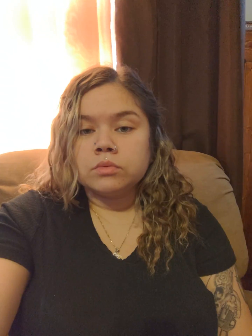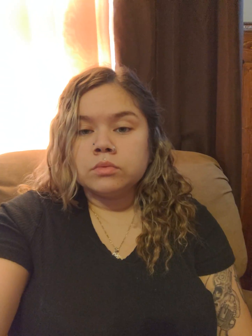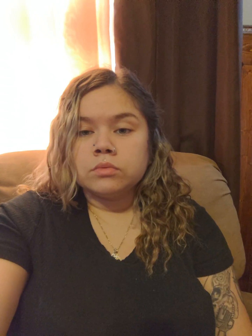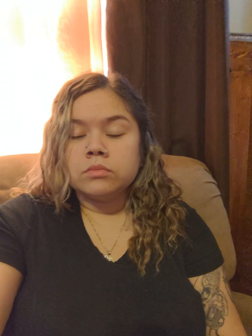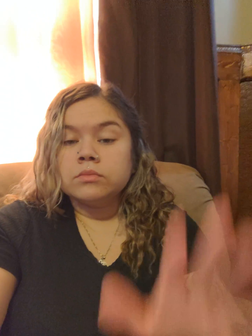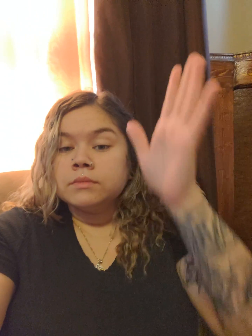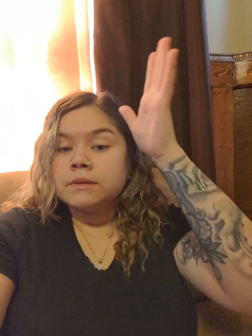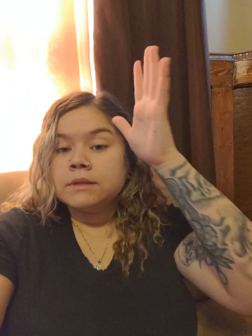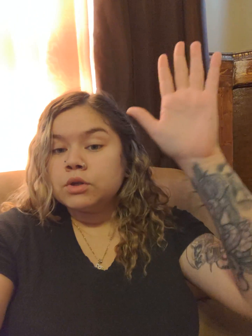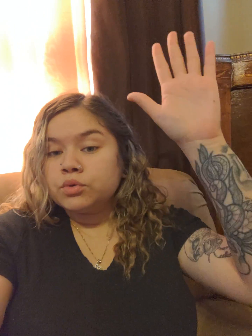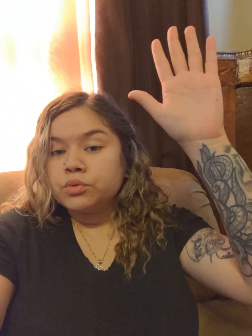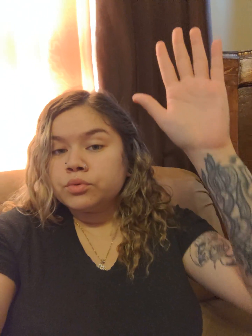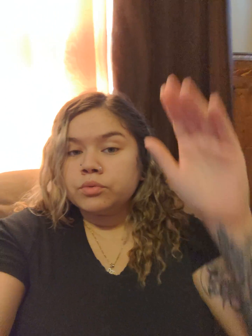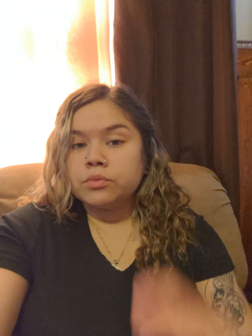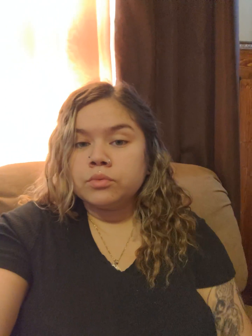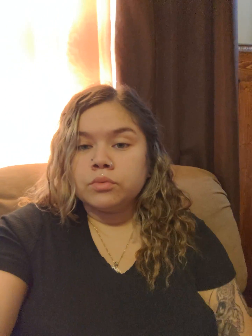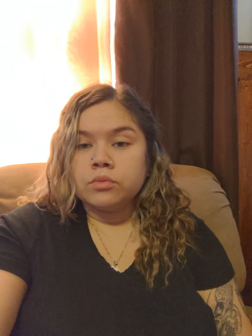deer